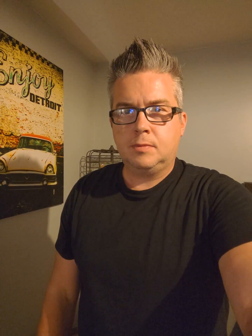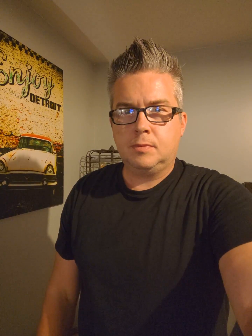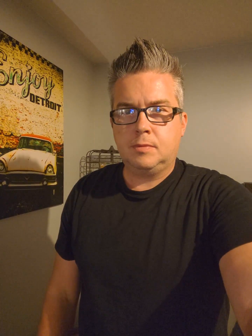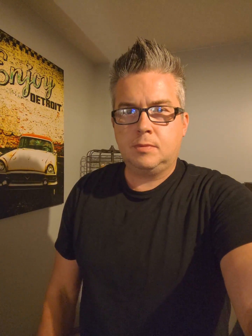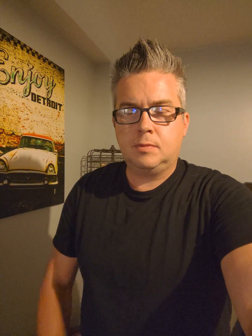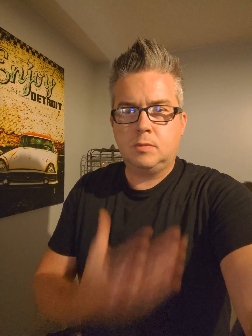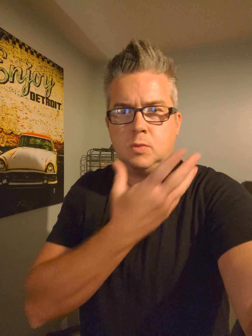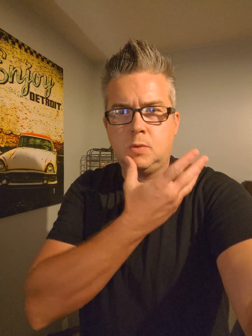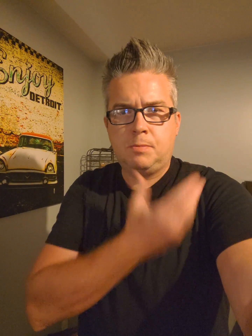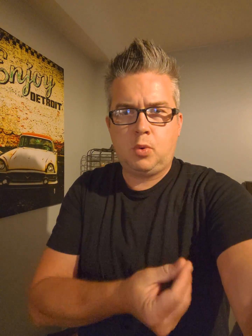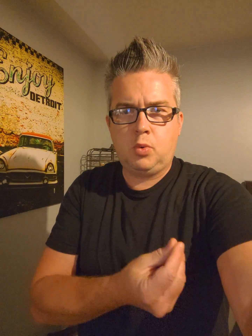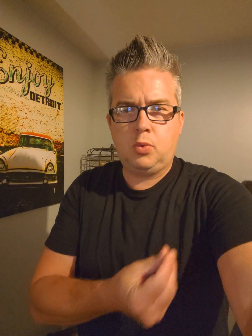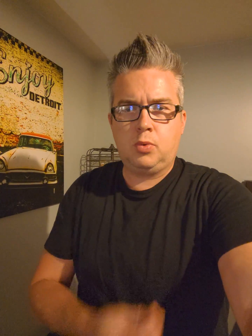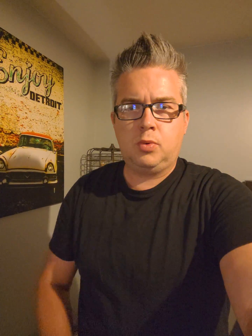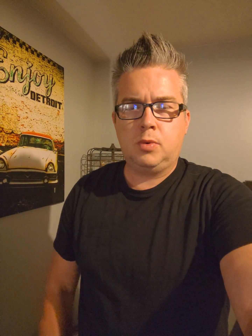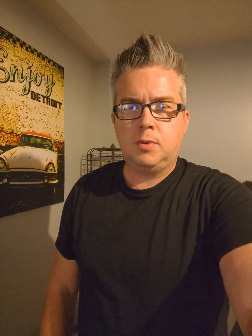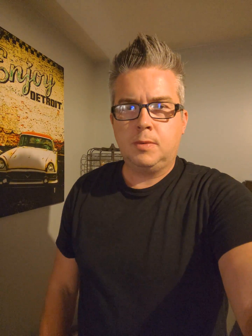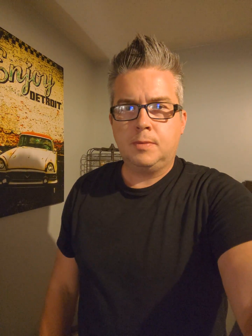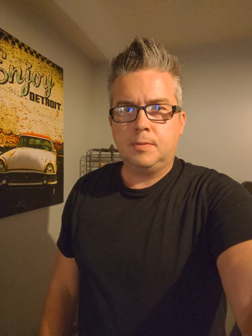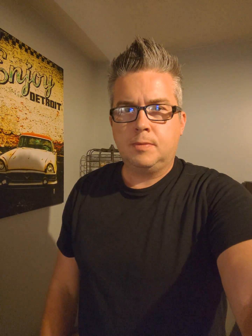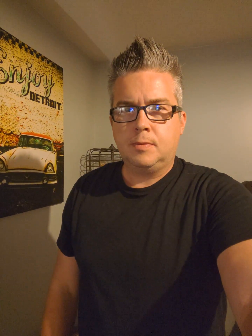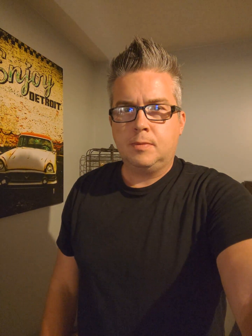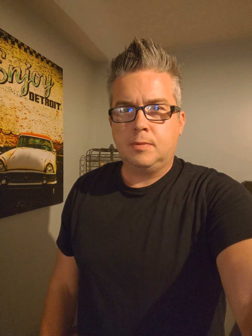poor